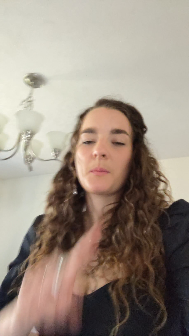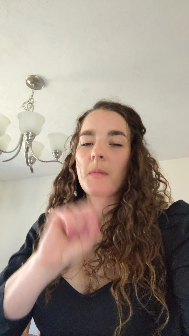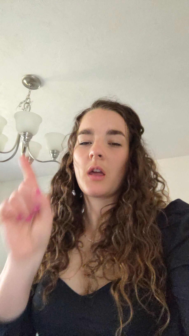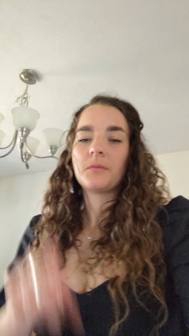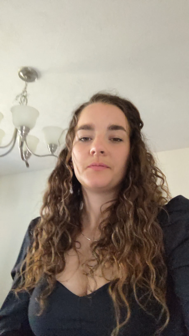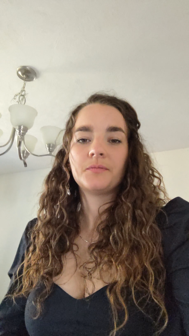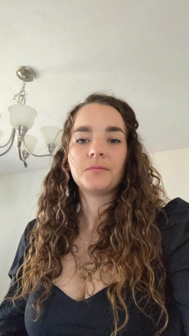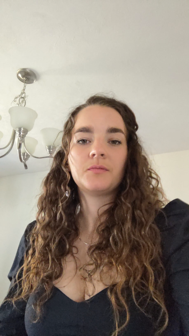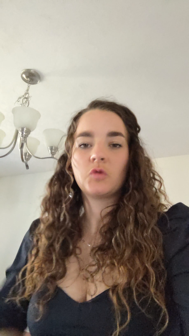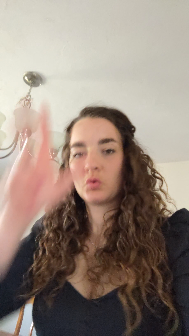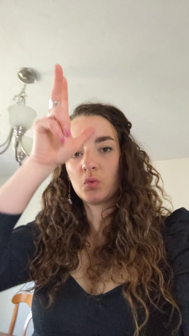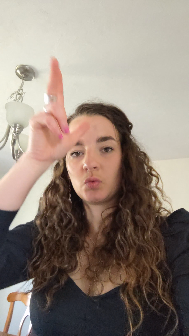rooster